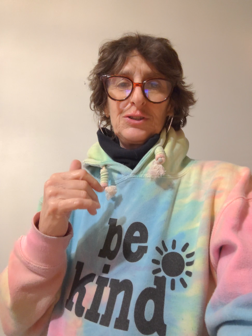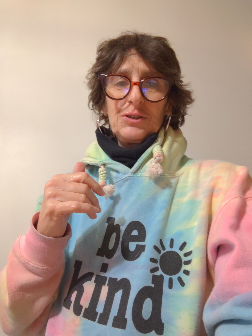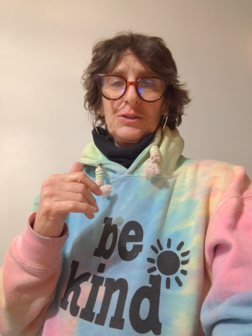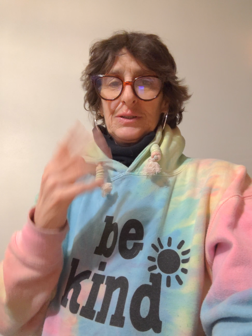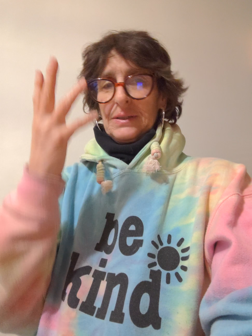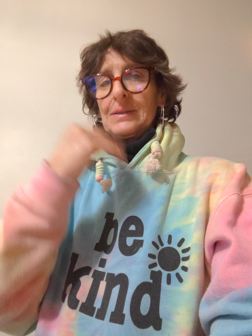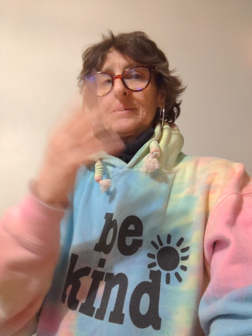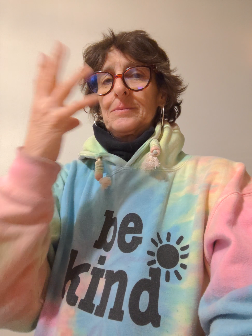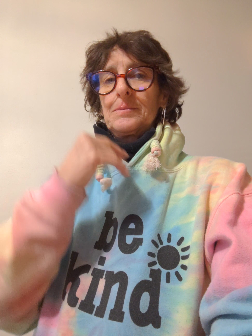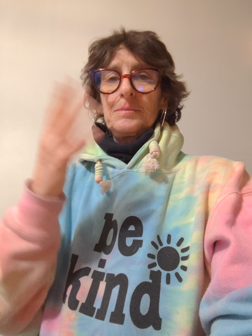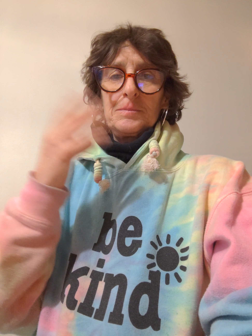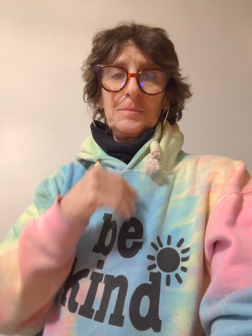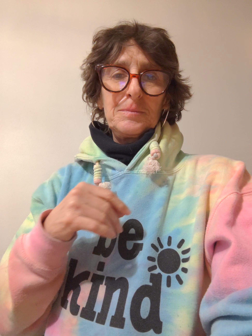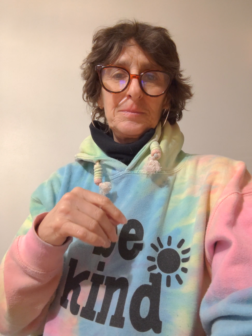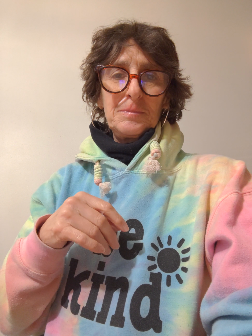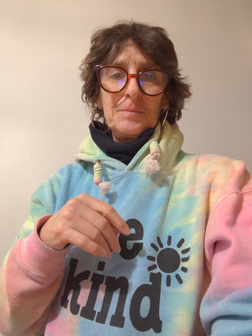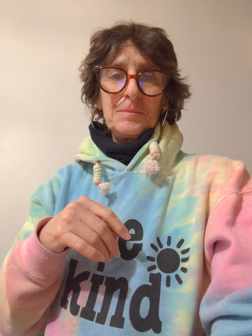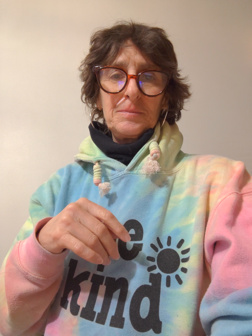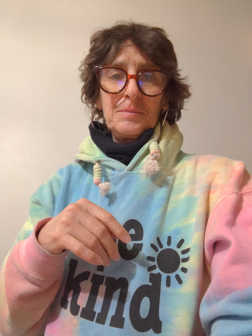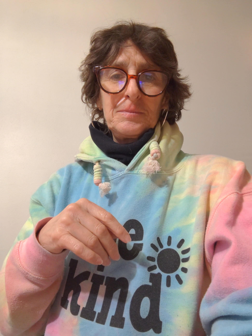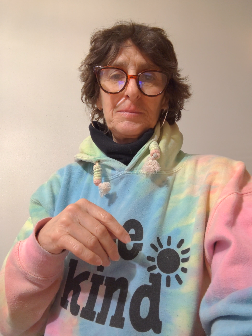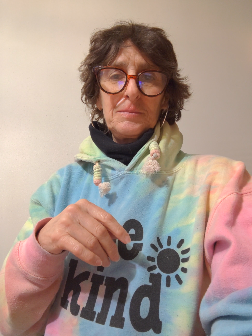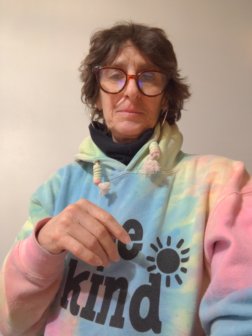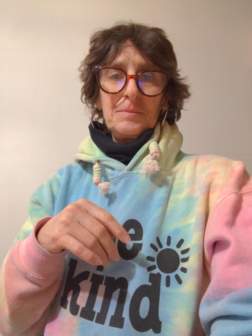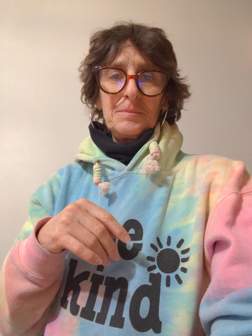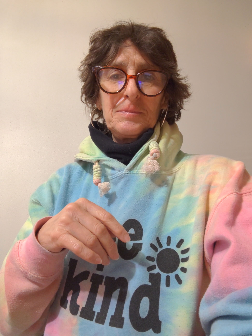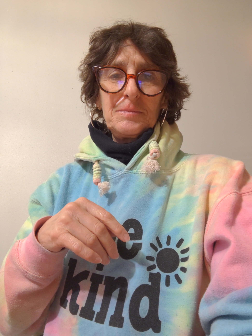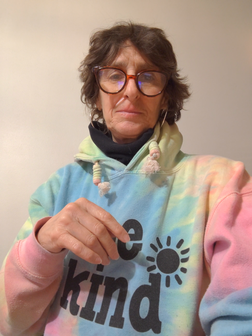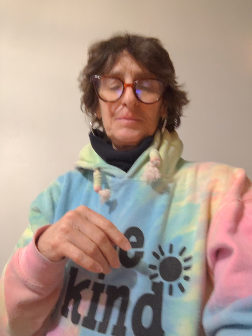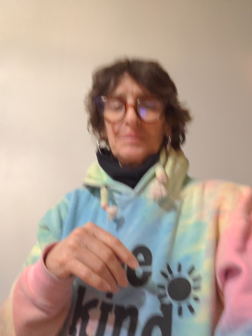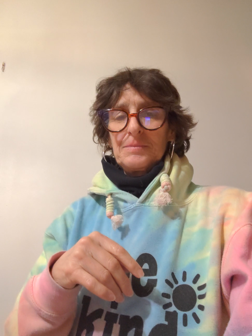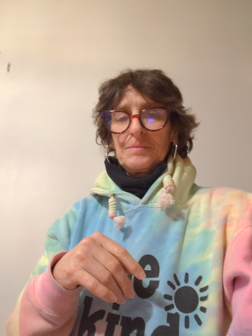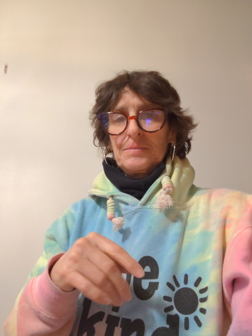sleepy